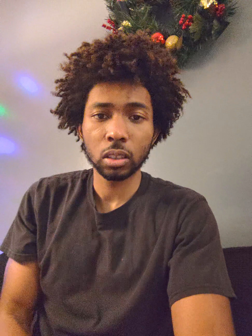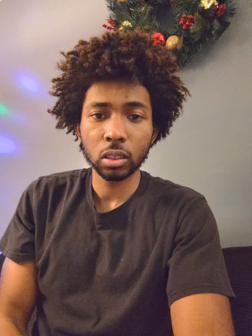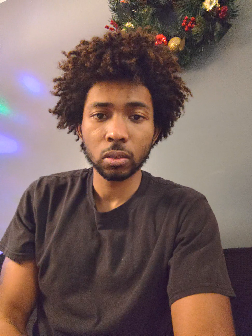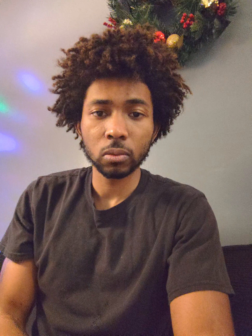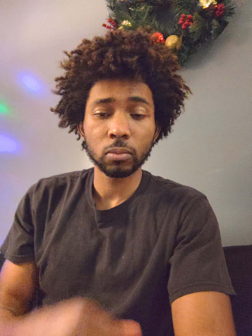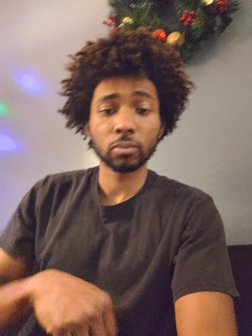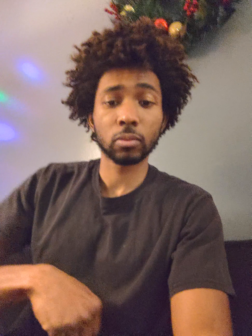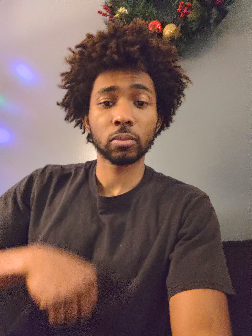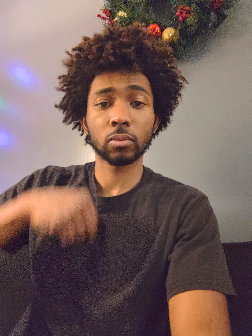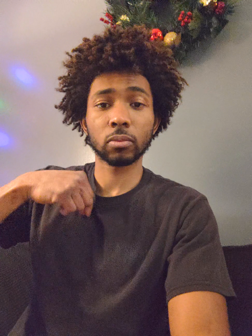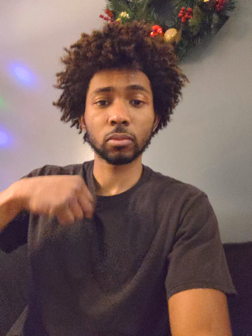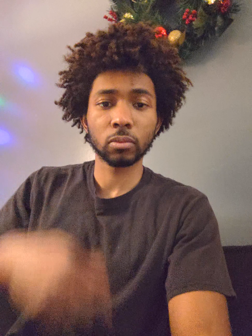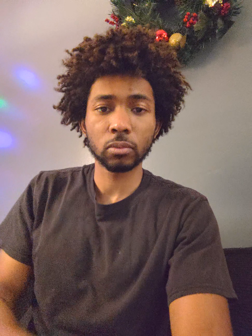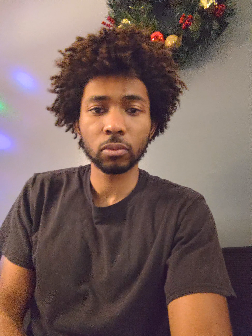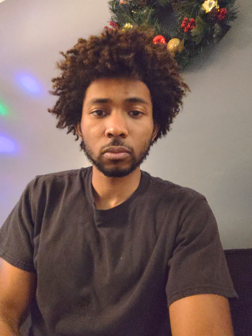zipper